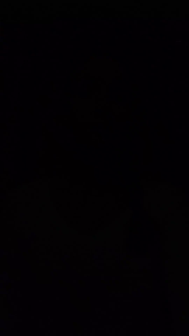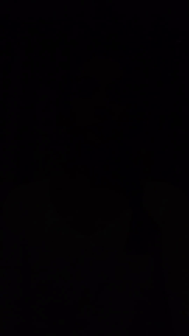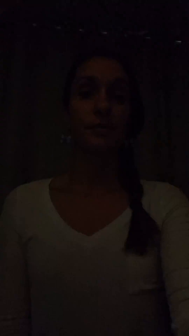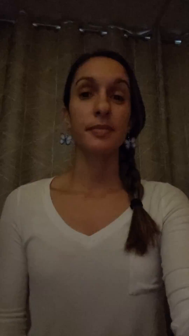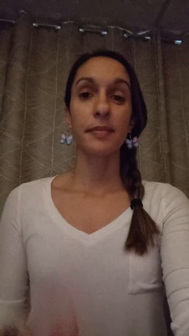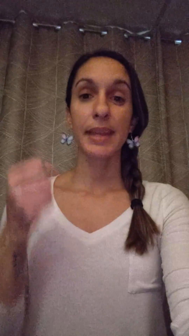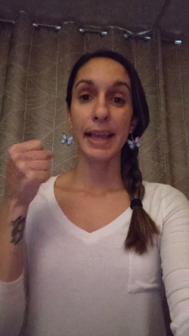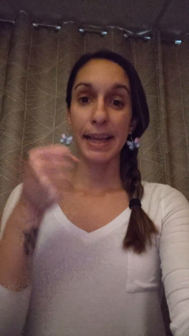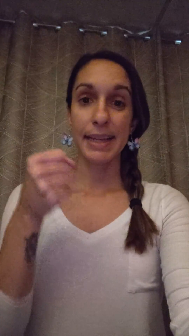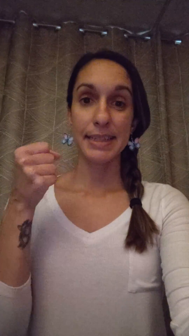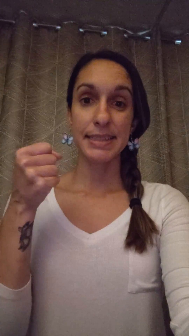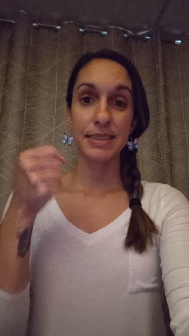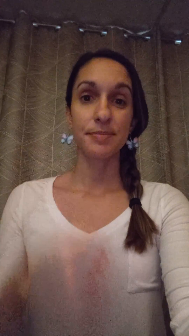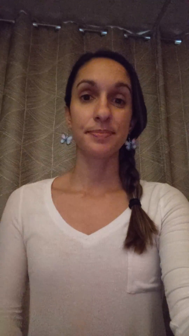hit